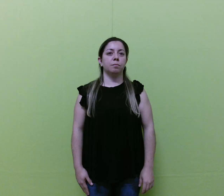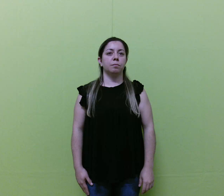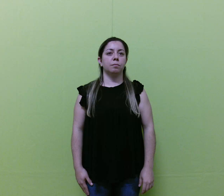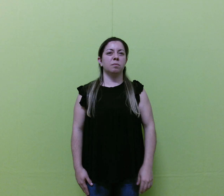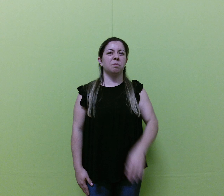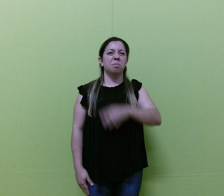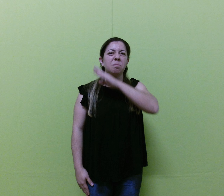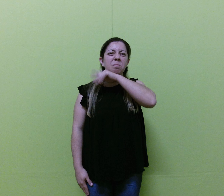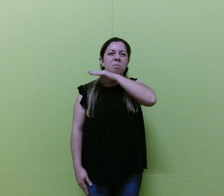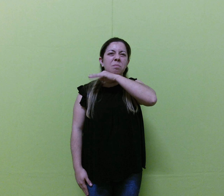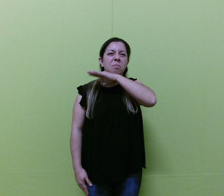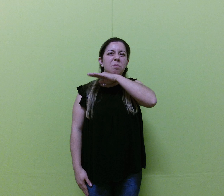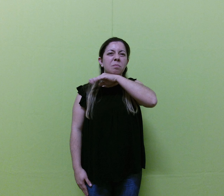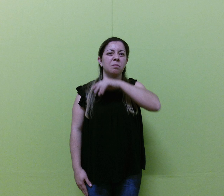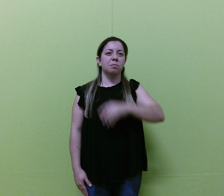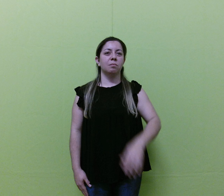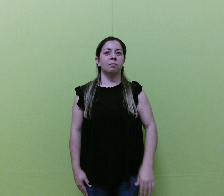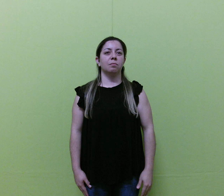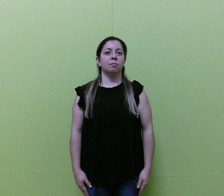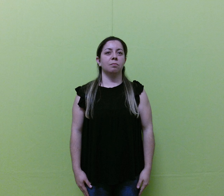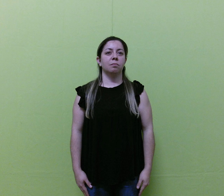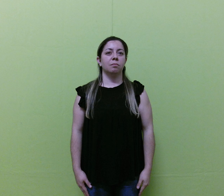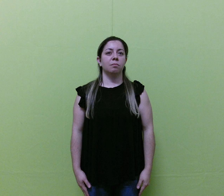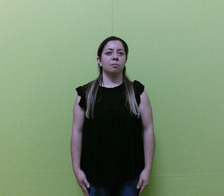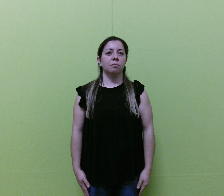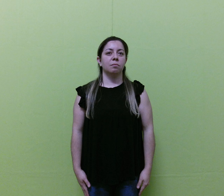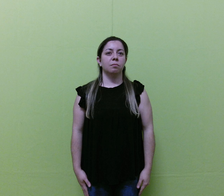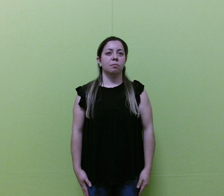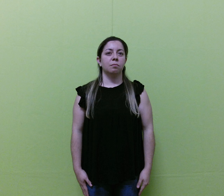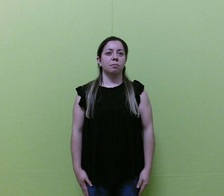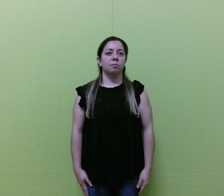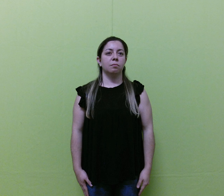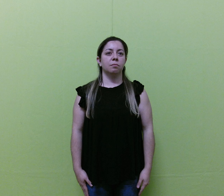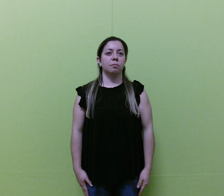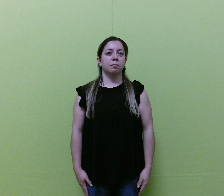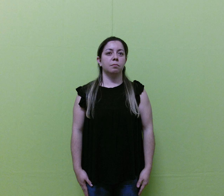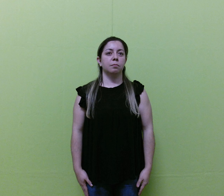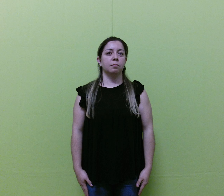ruim